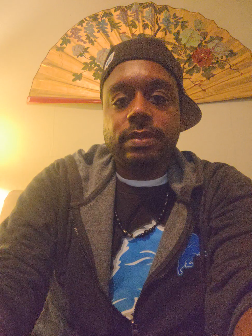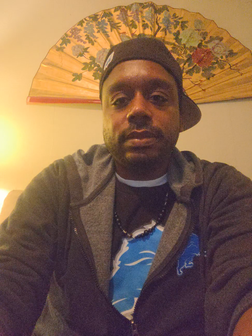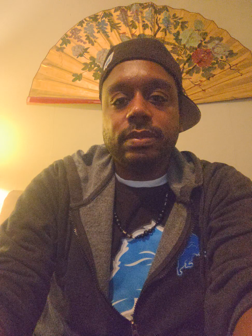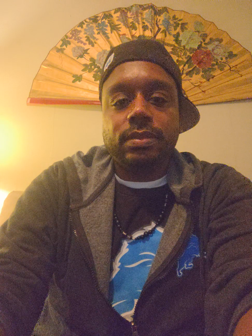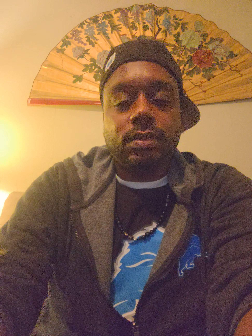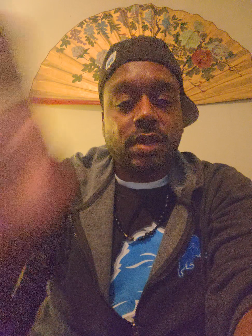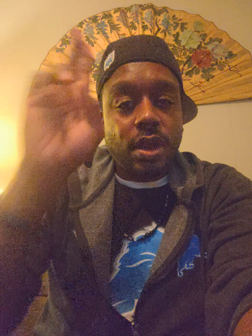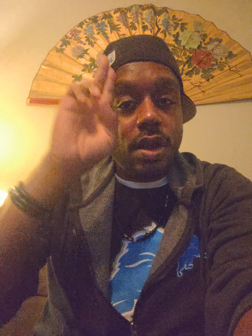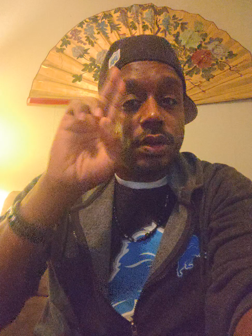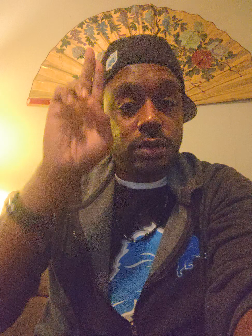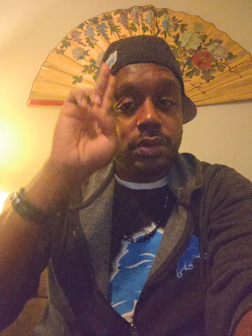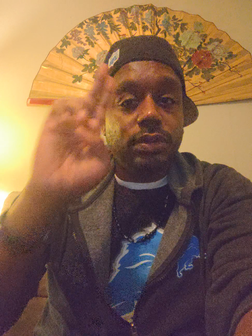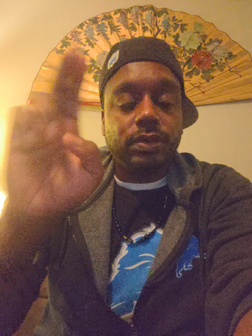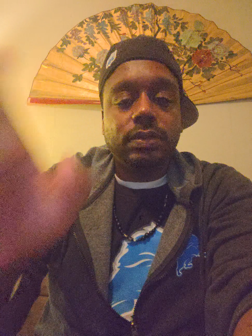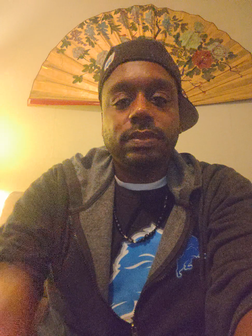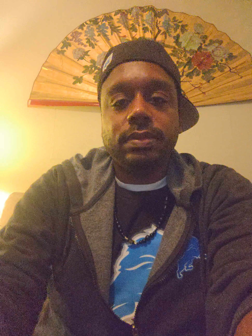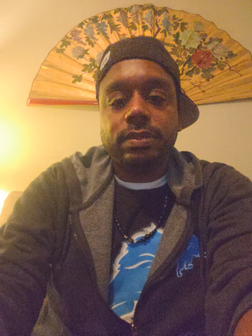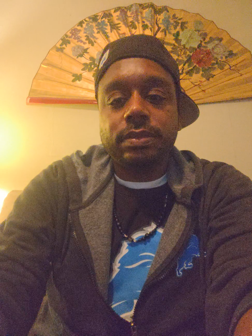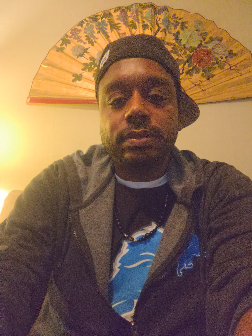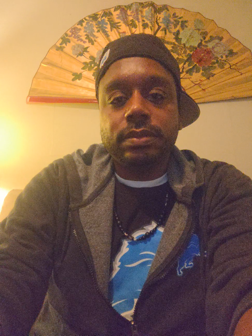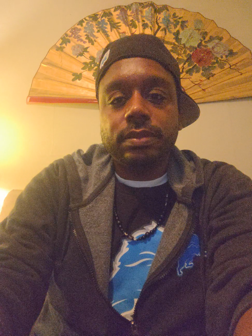uncle